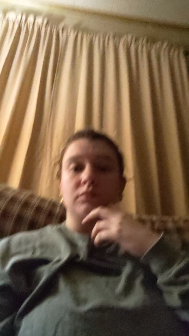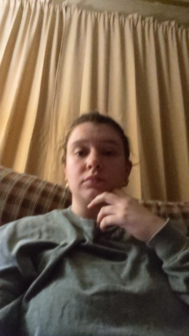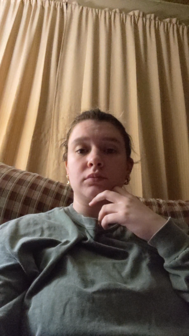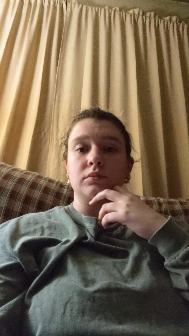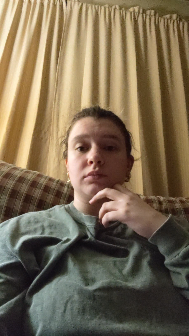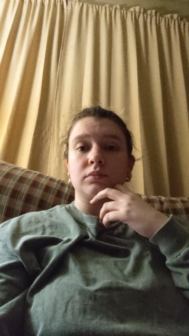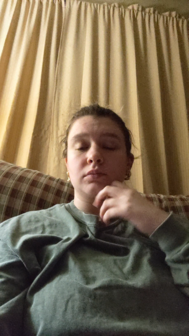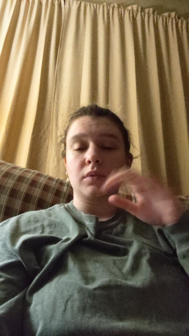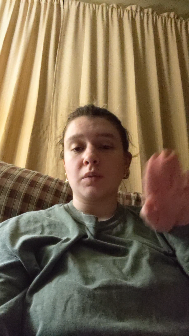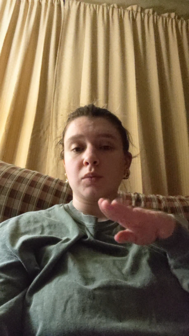boots